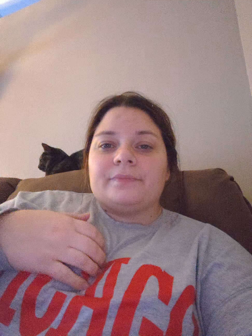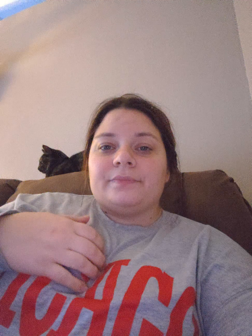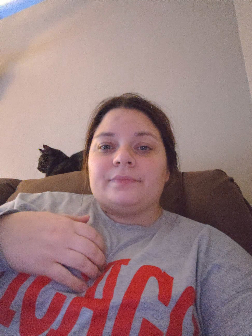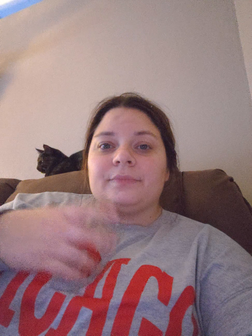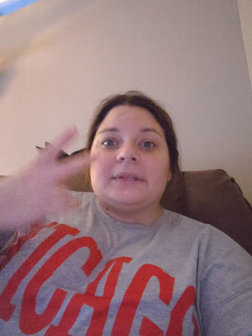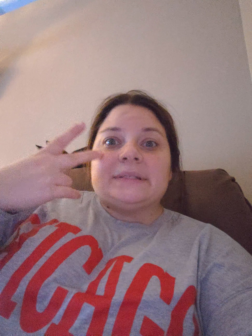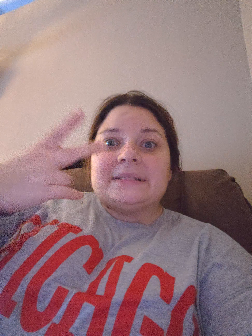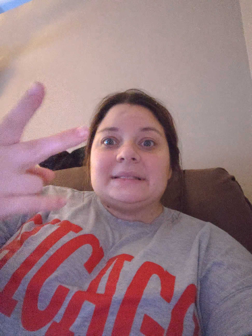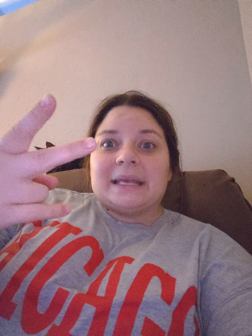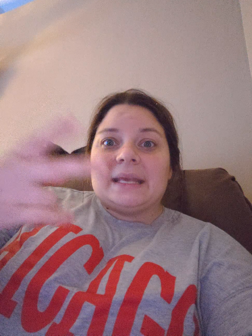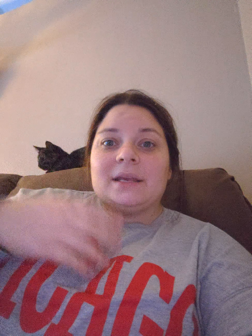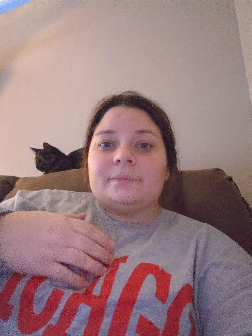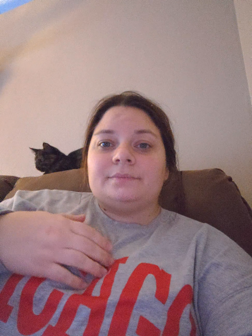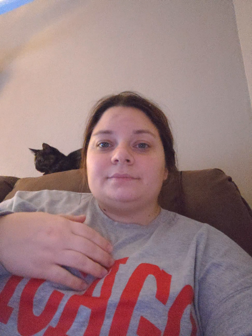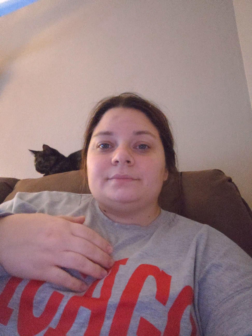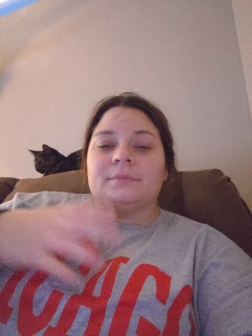see